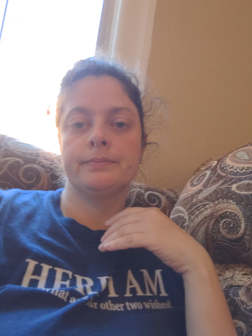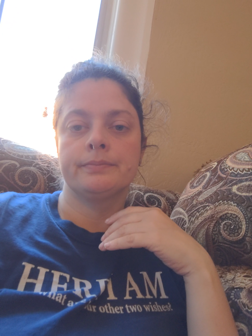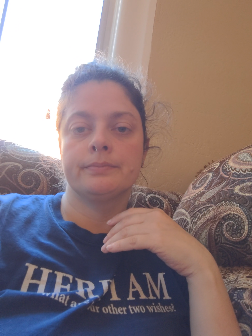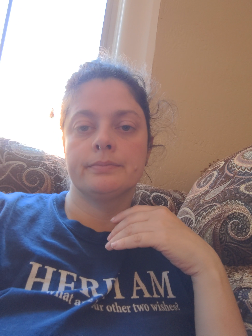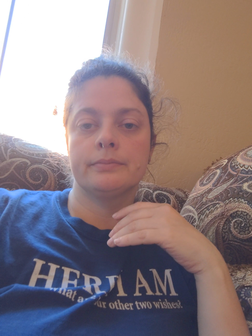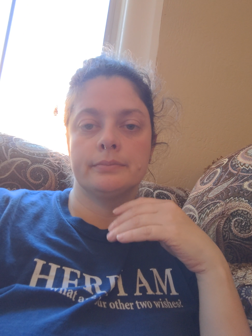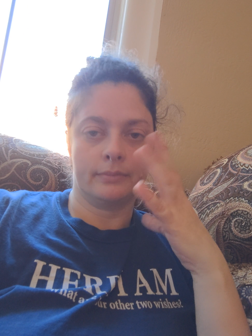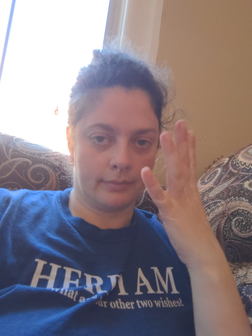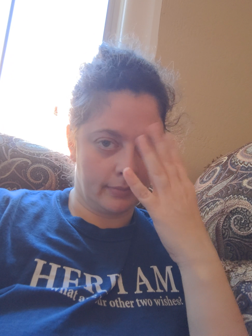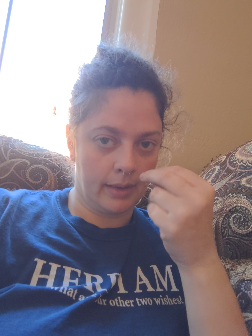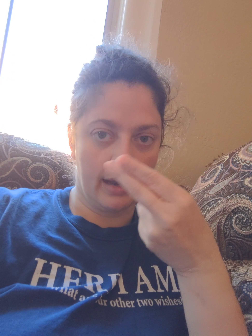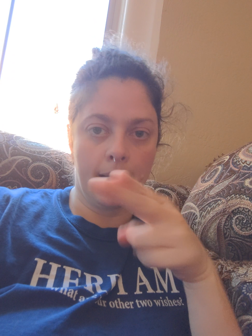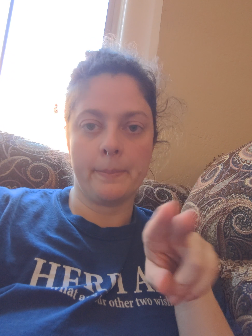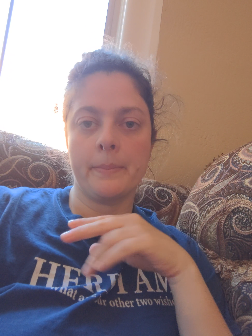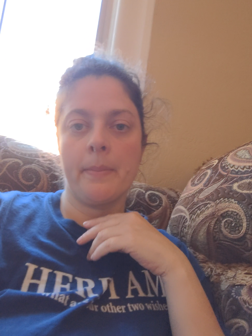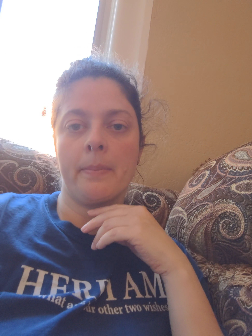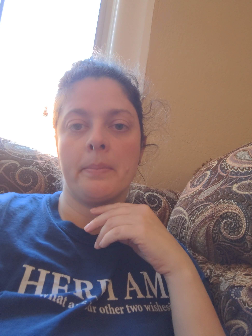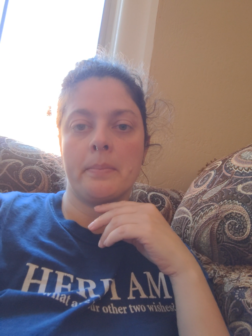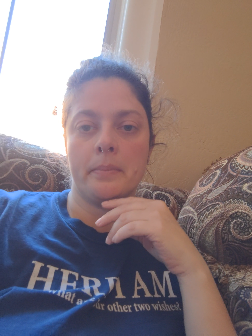nap